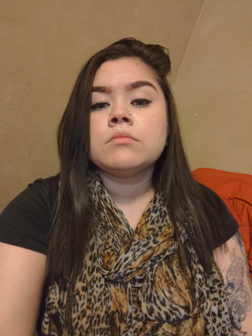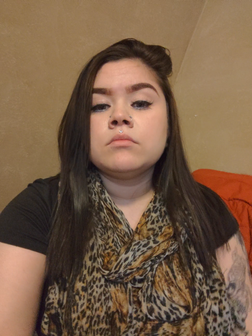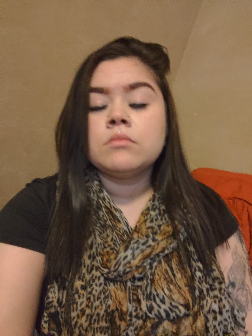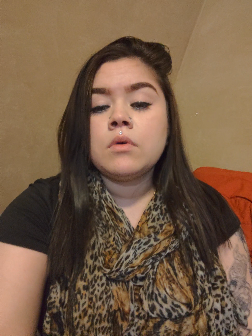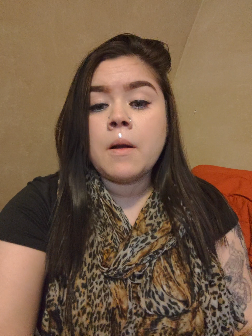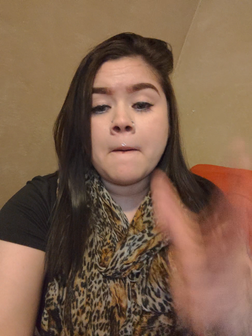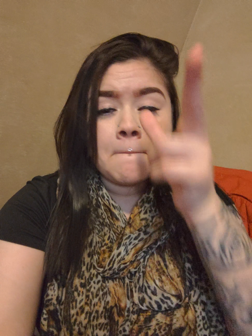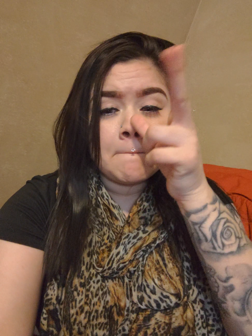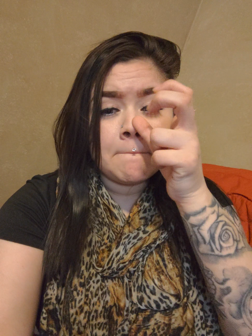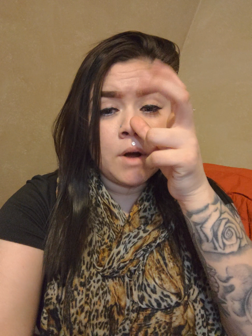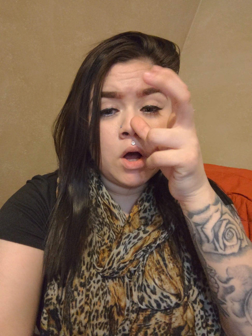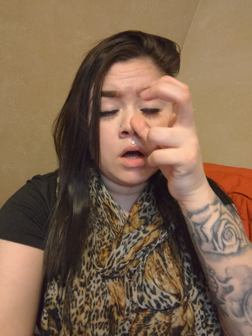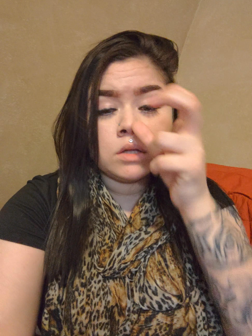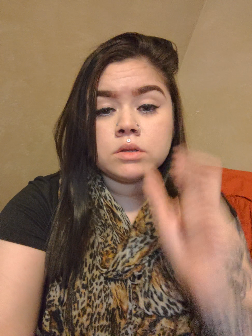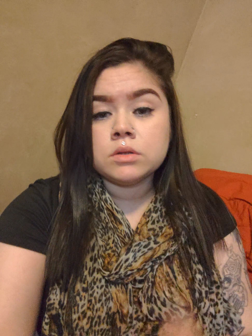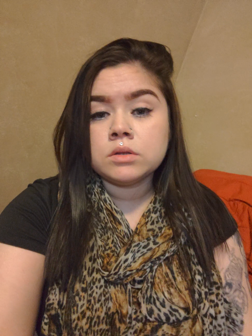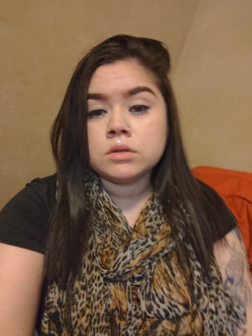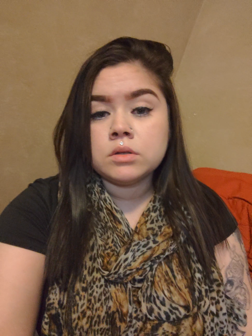bug